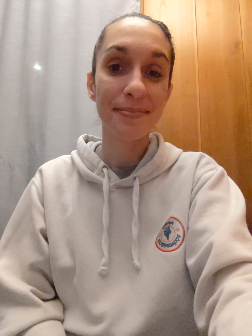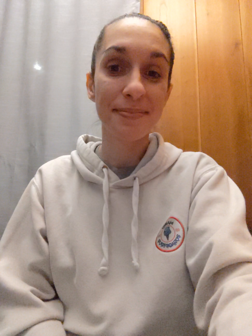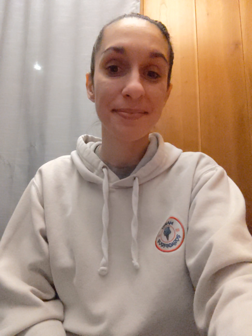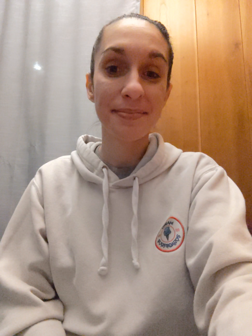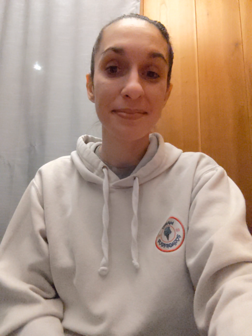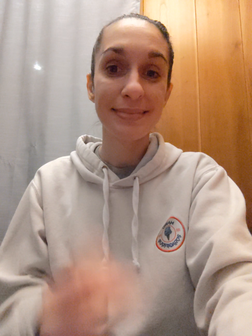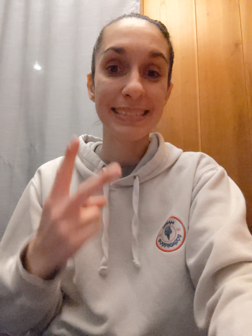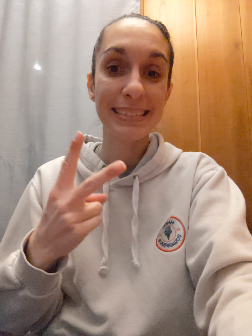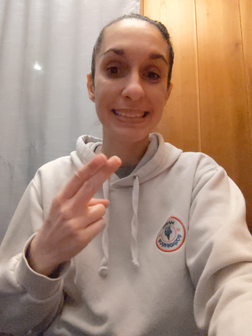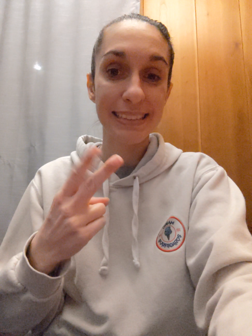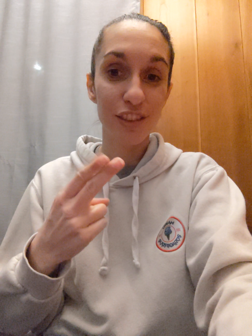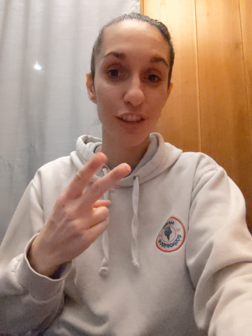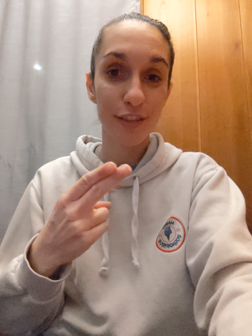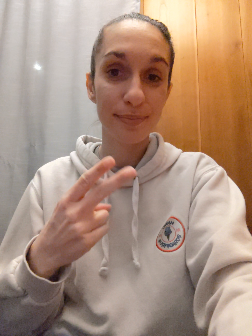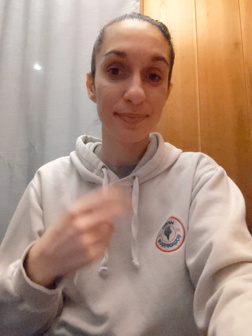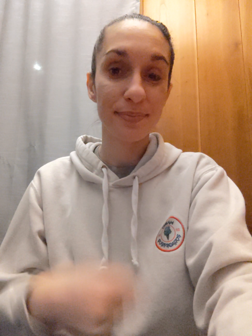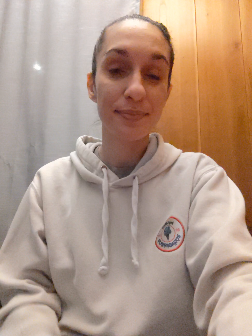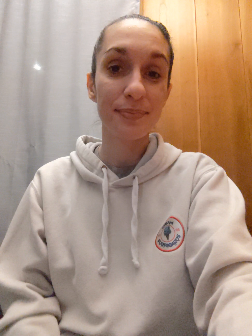scissors